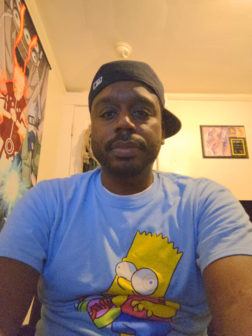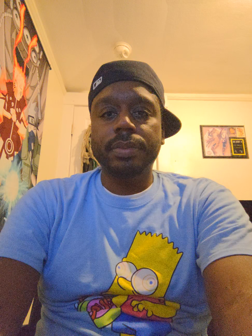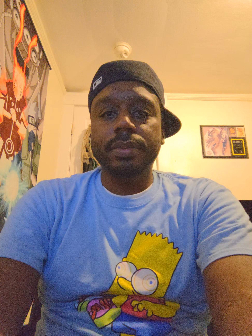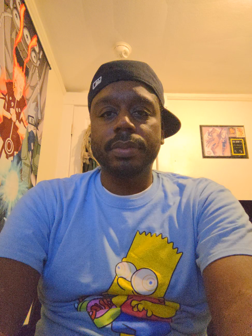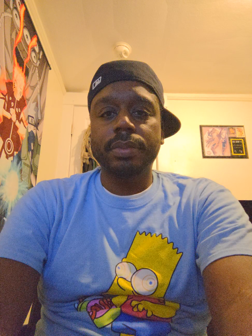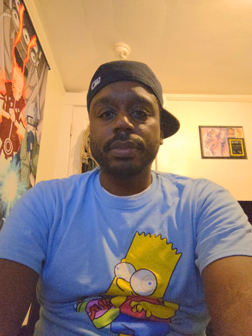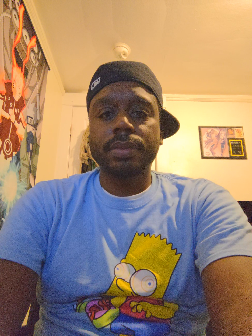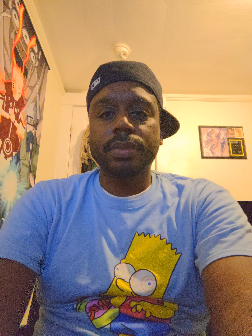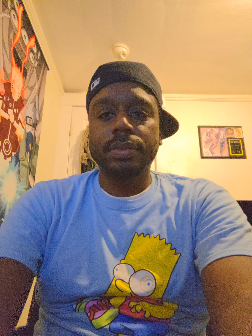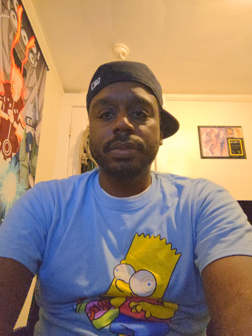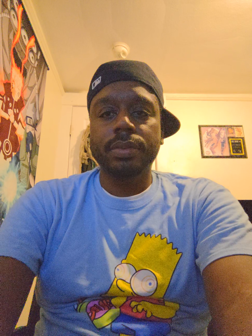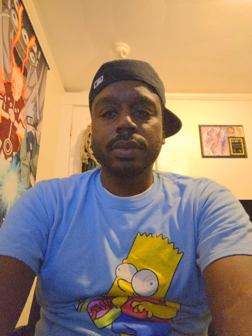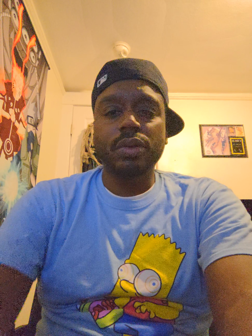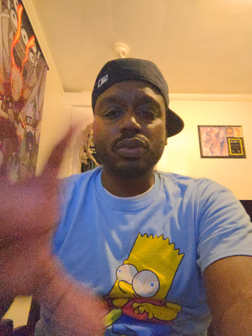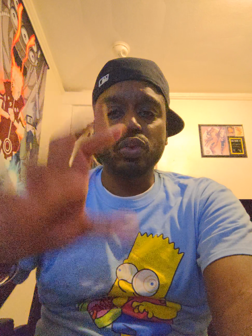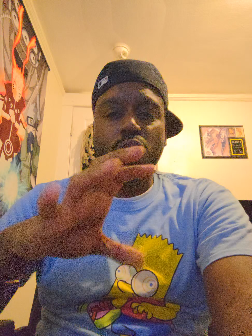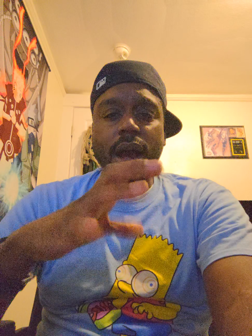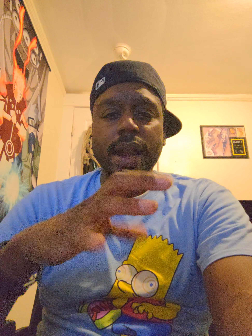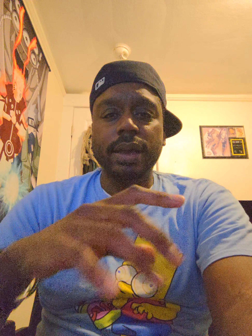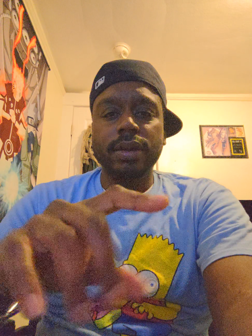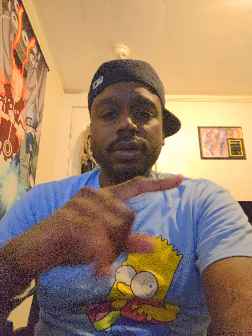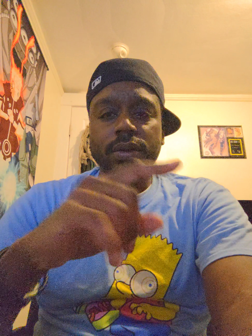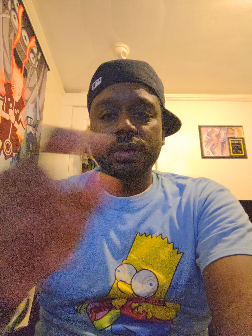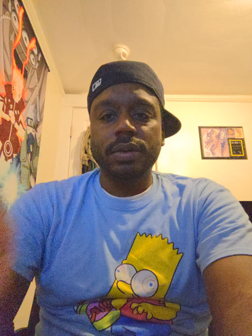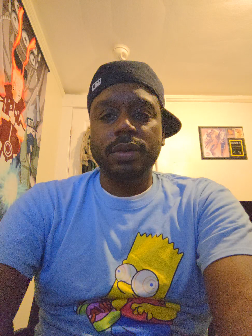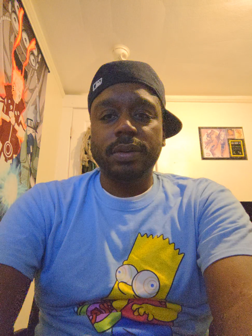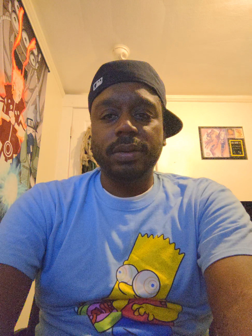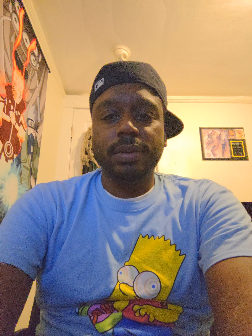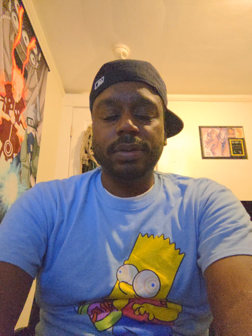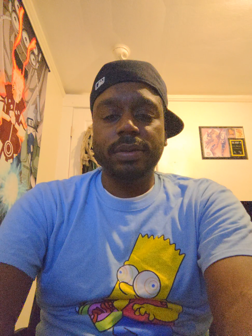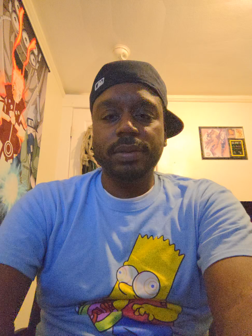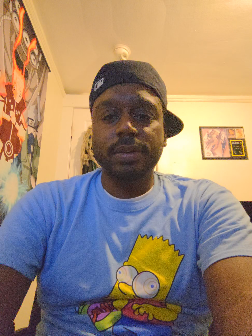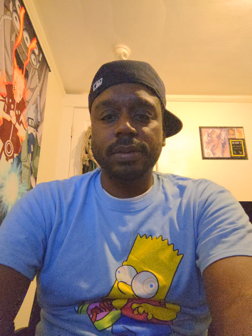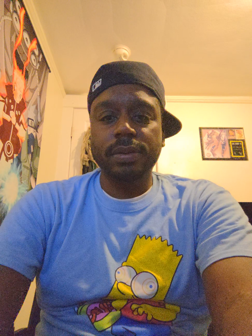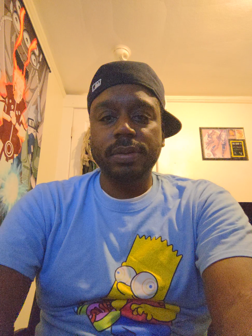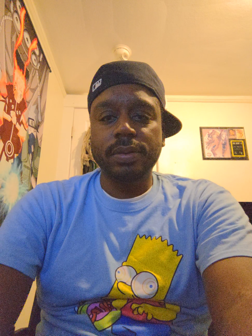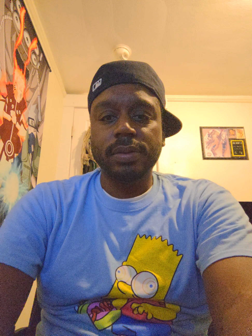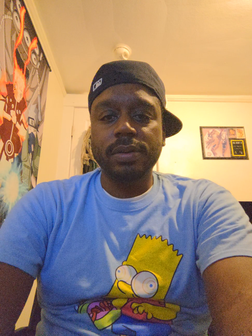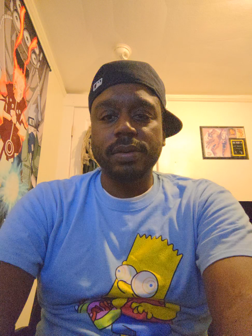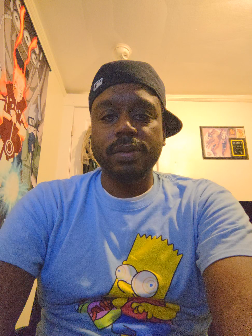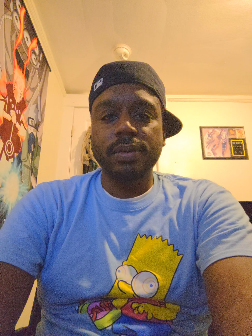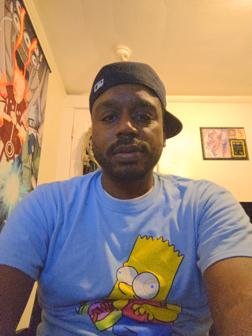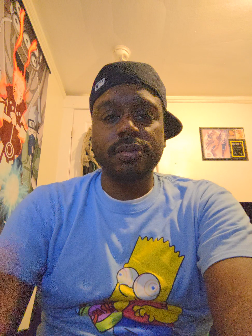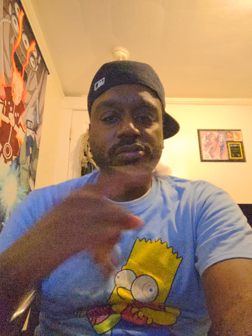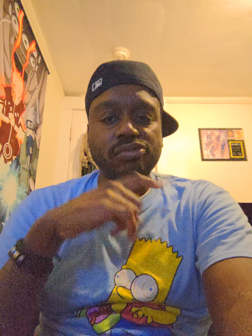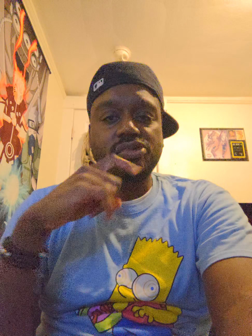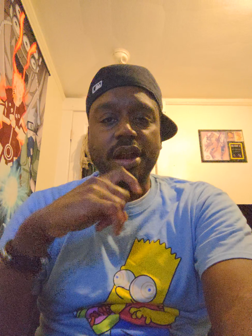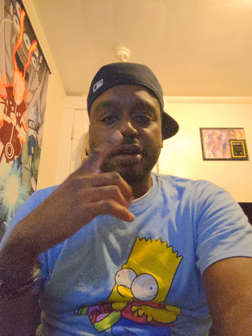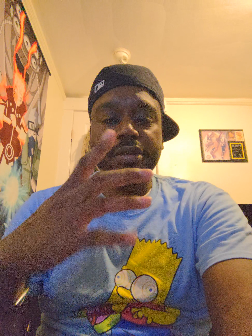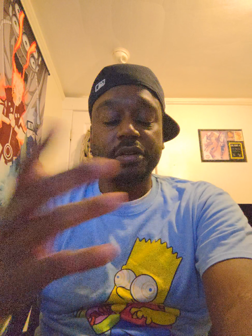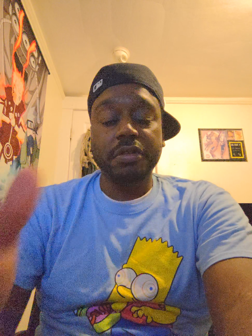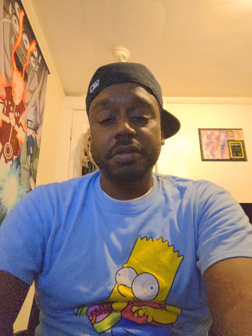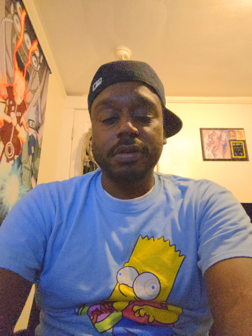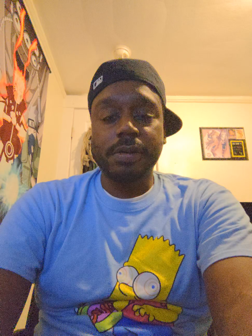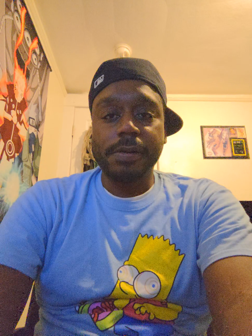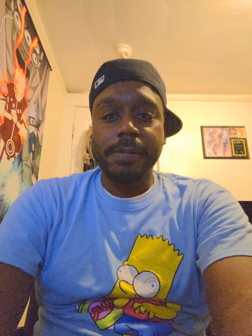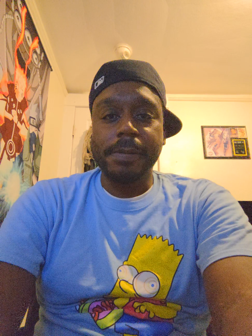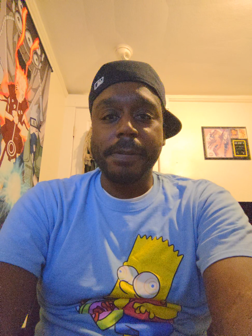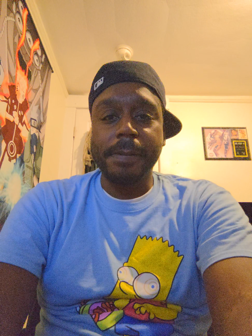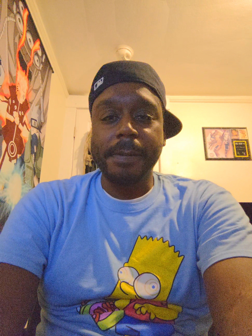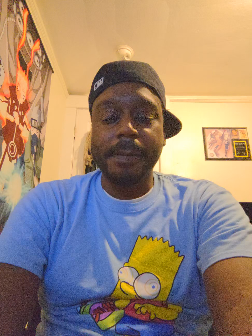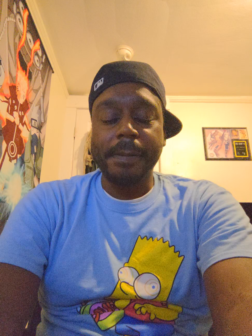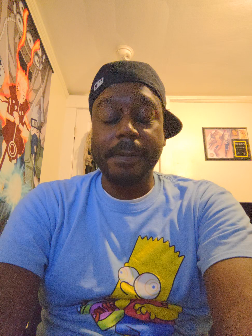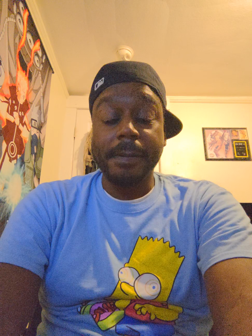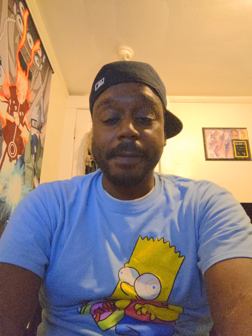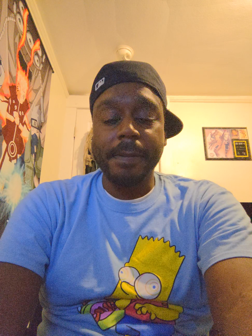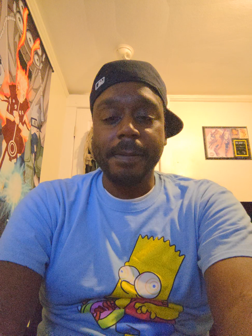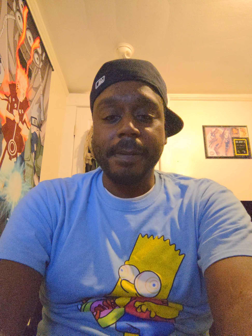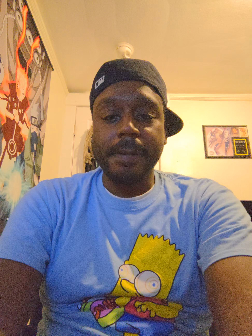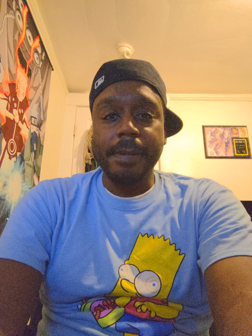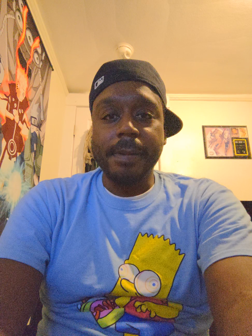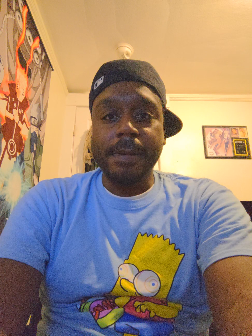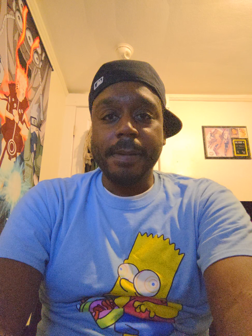dryer